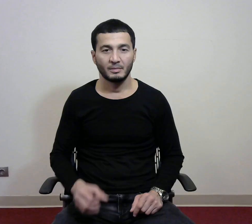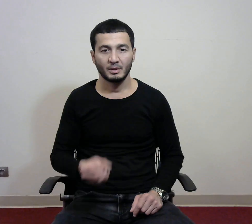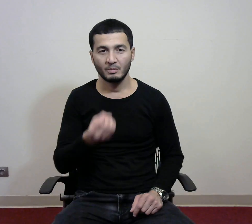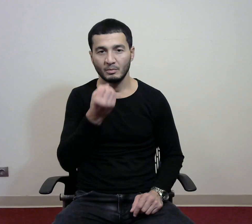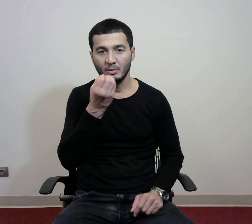bakı